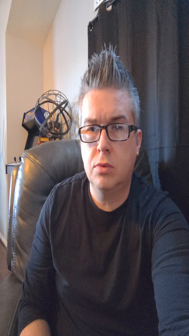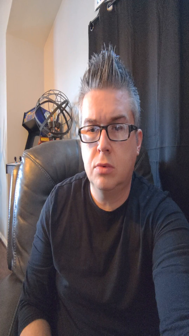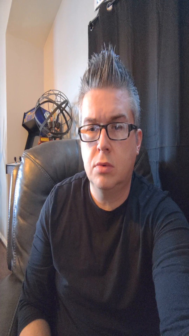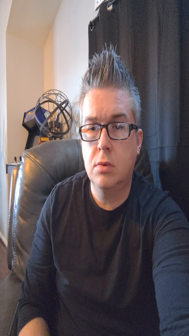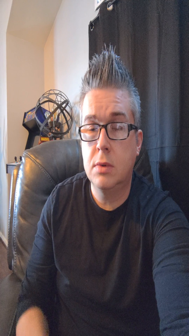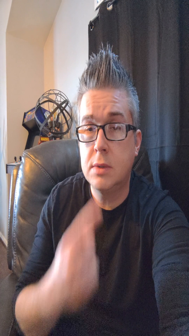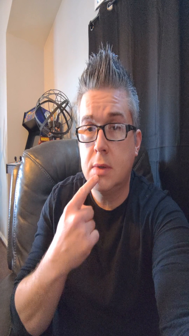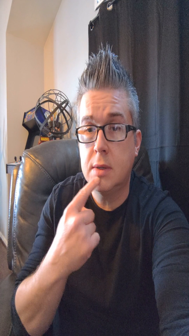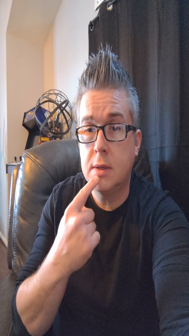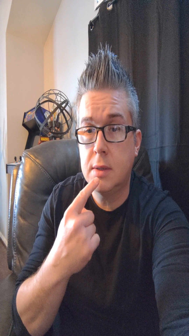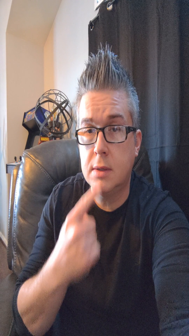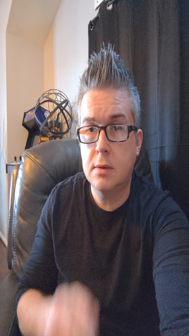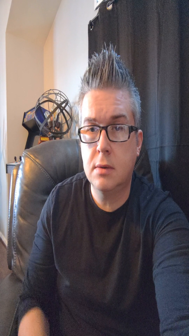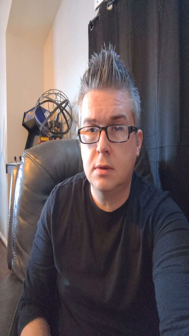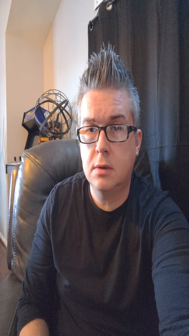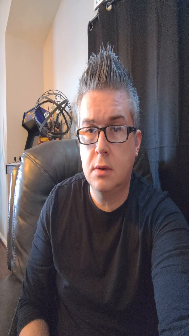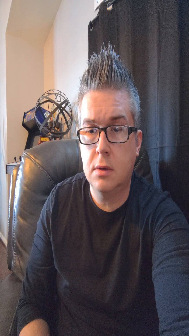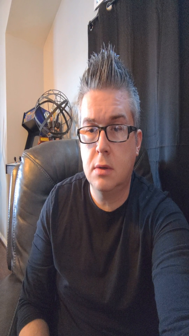say